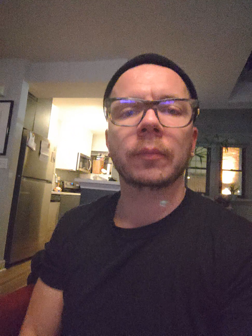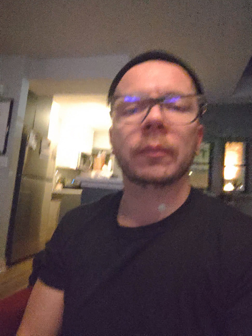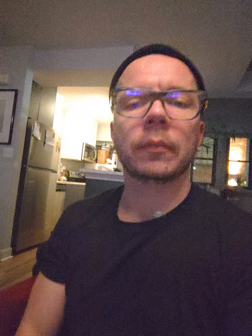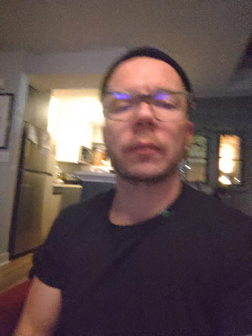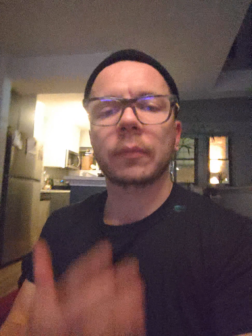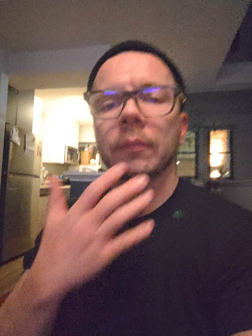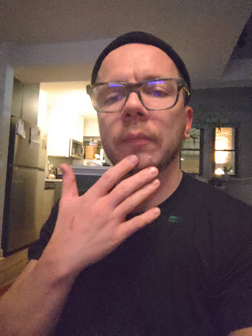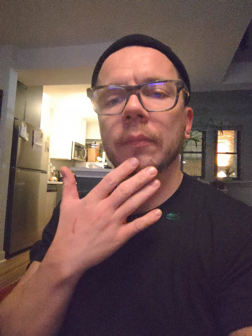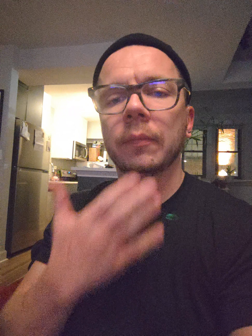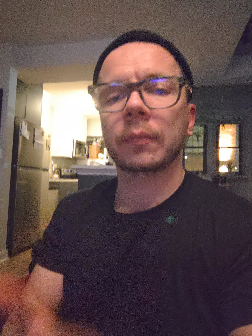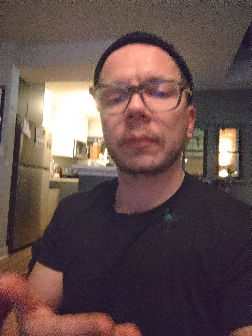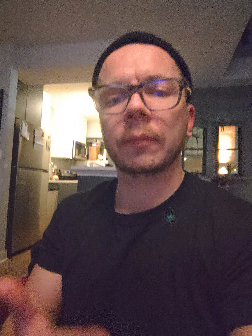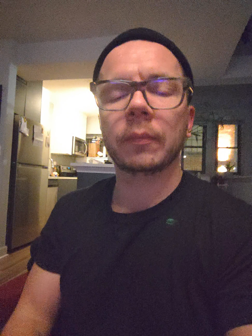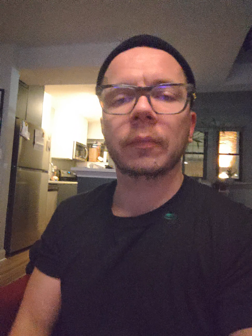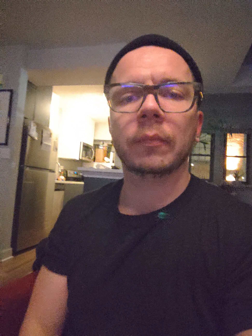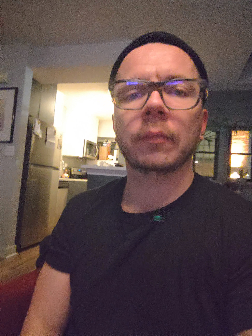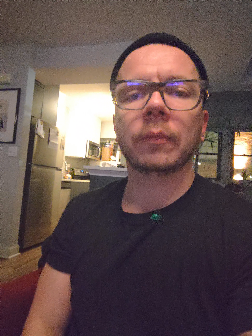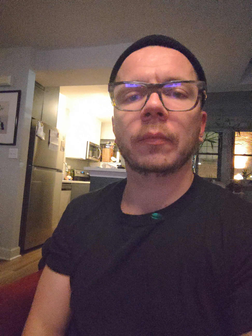thank you